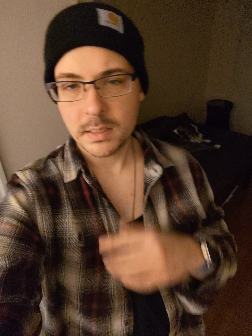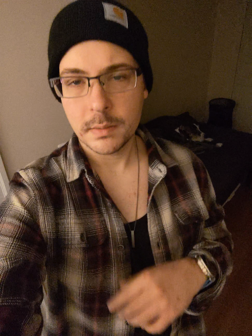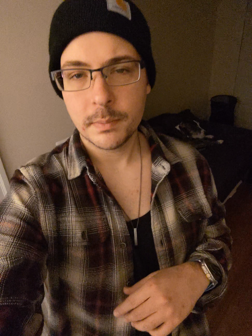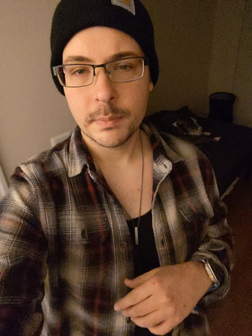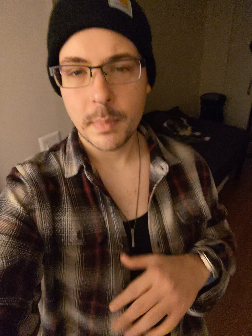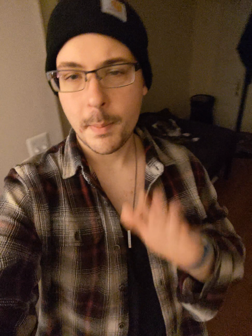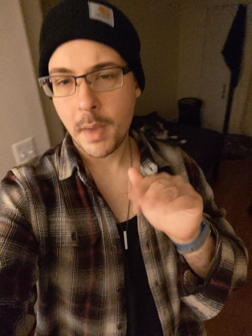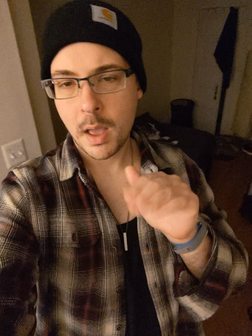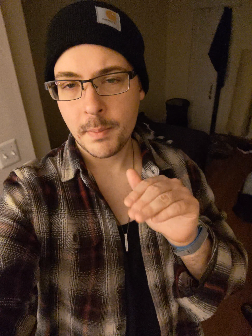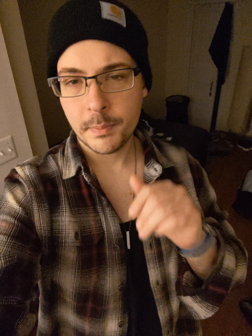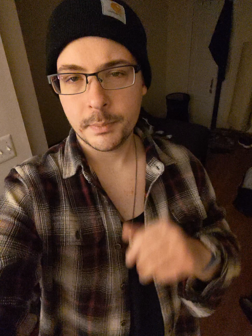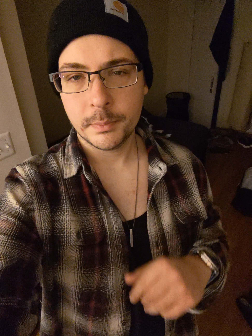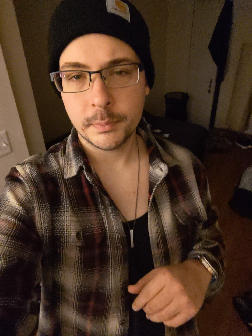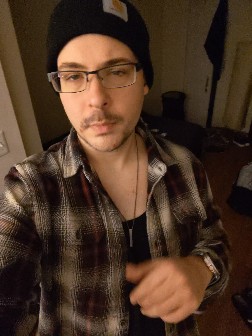bye